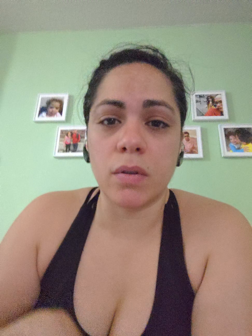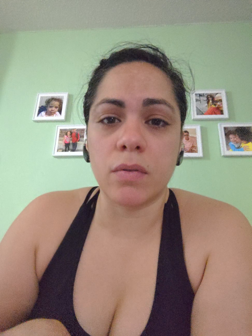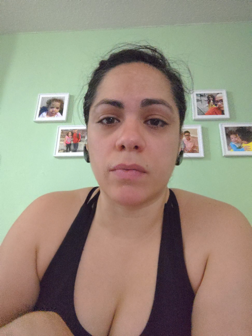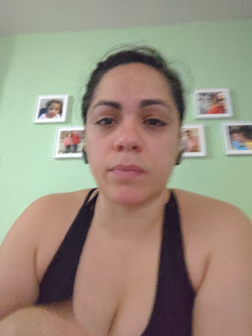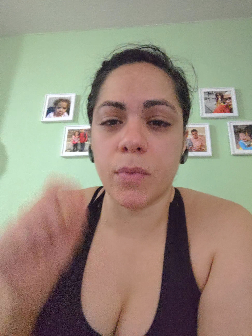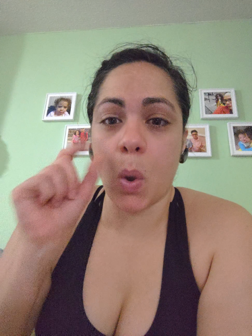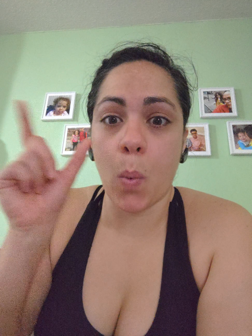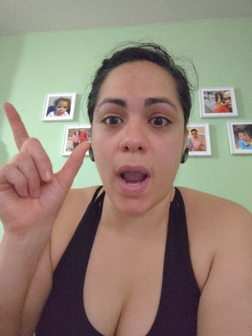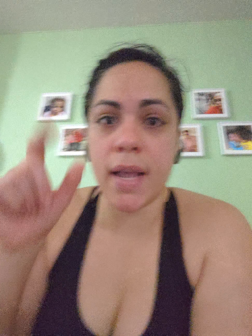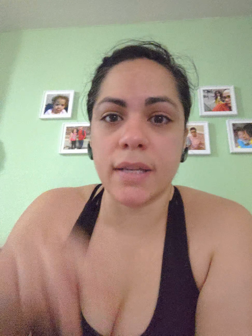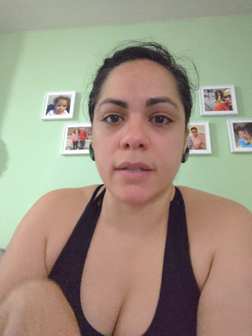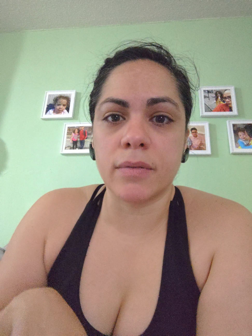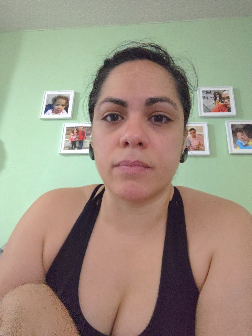awake